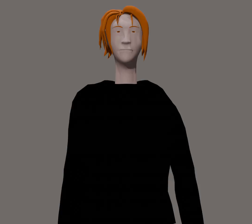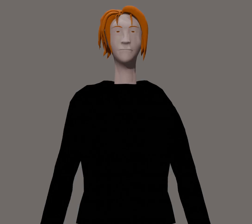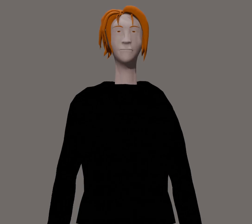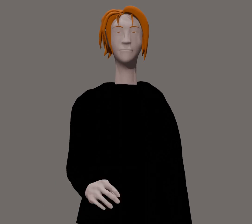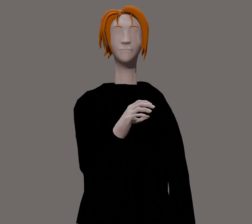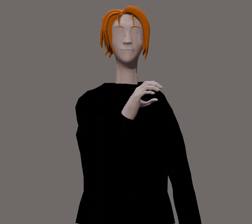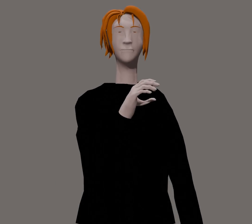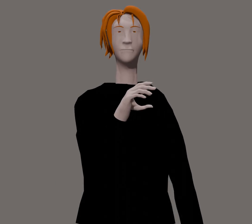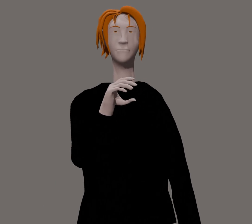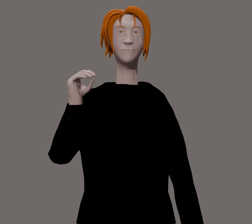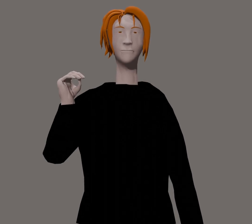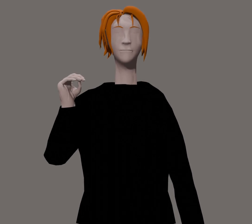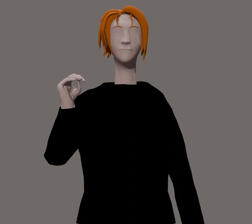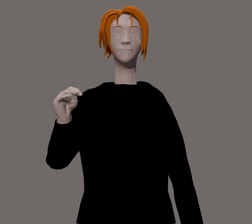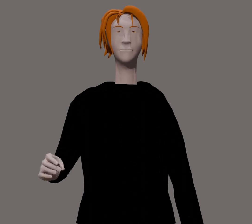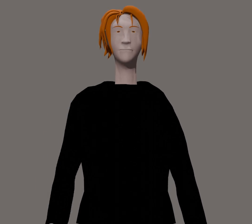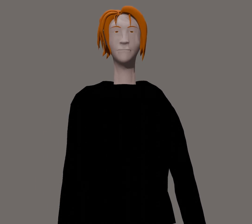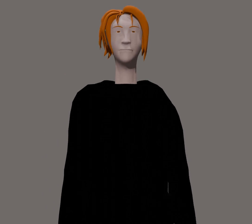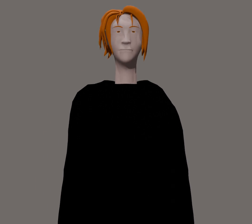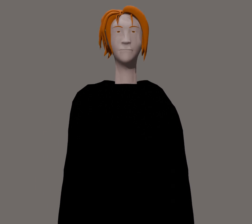Company Business